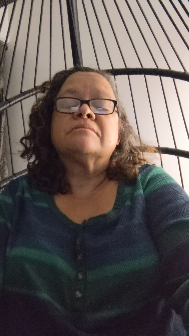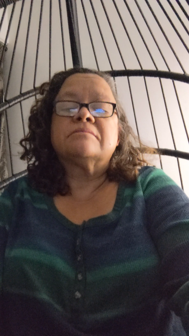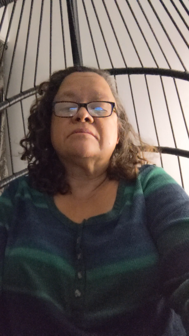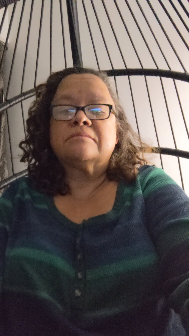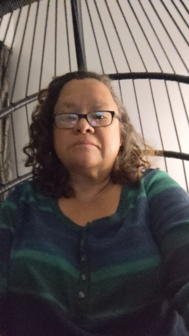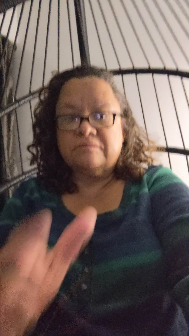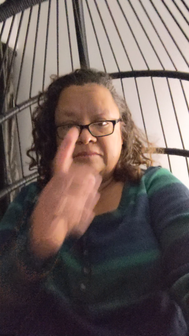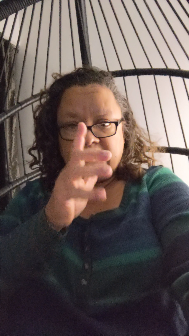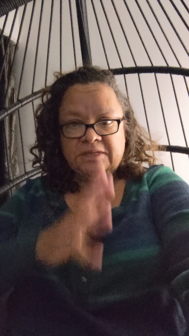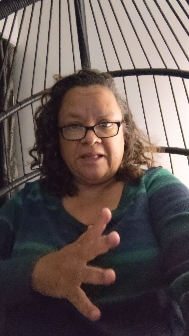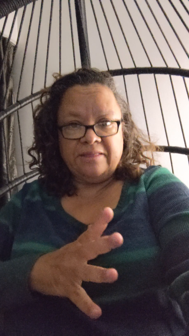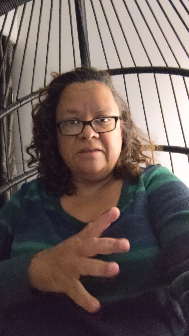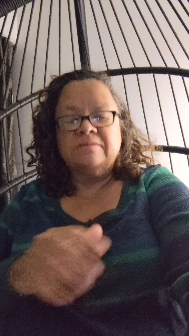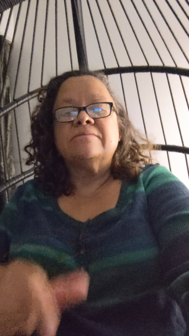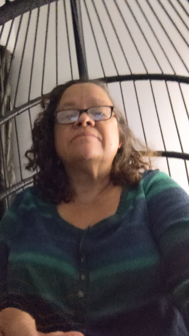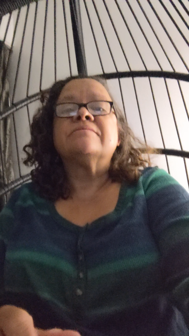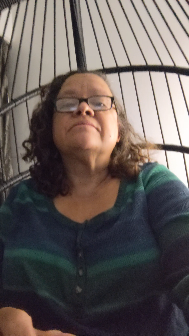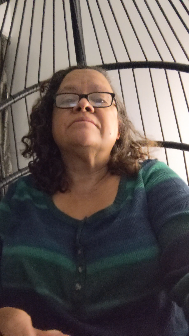lady